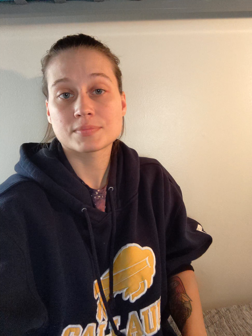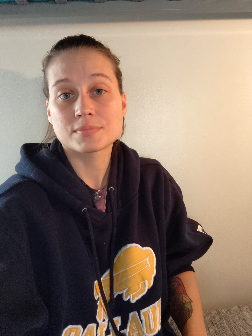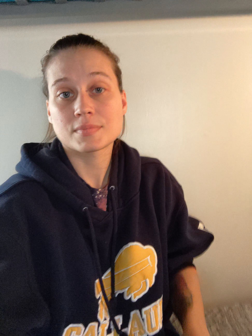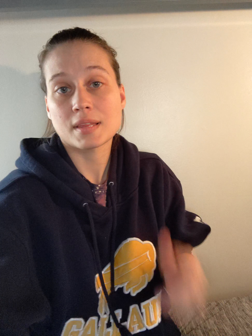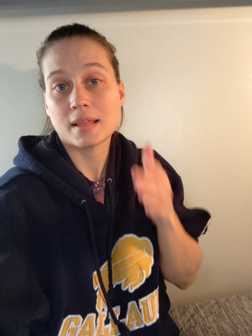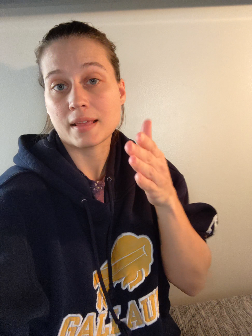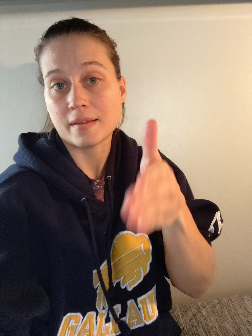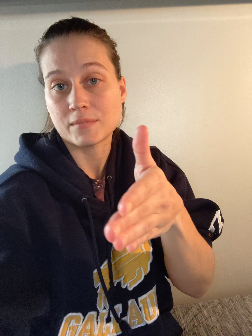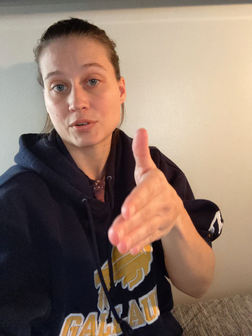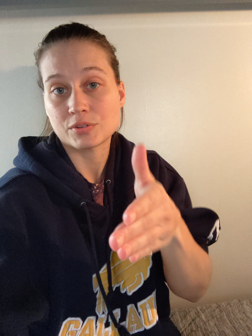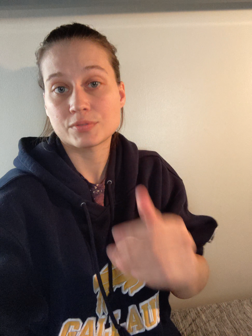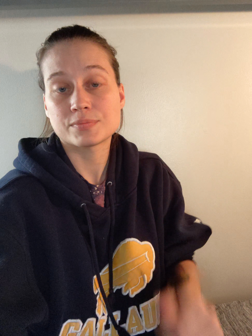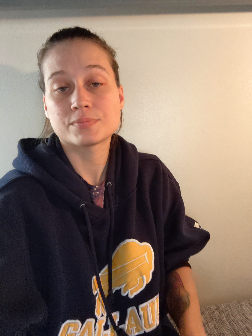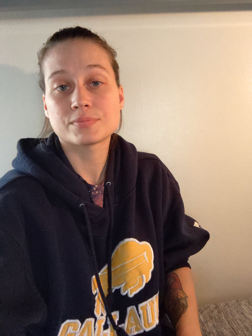after